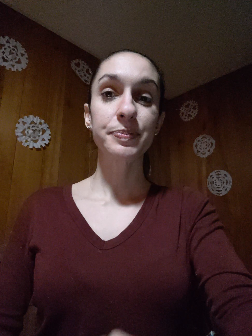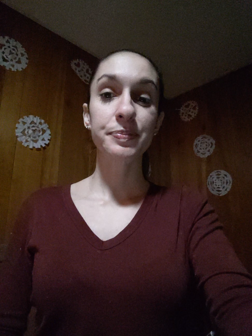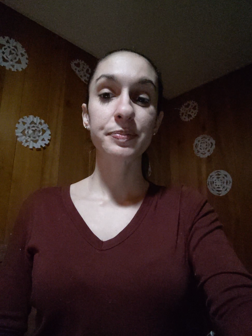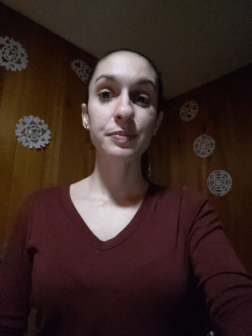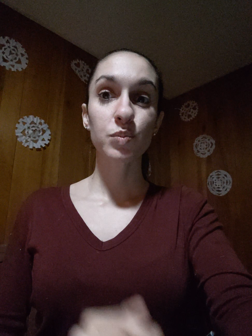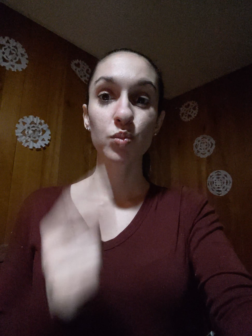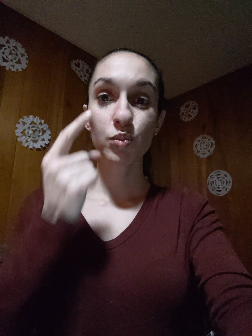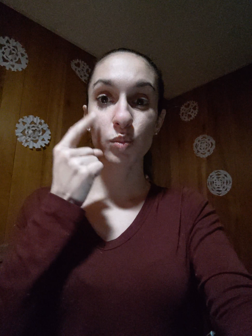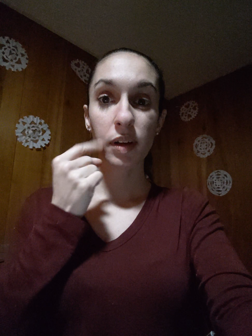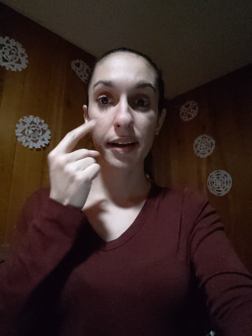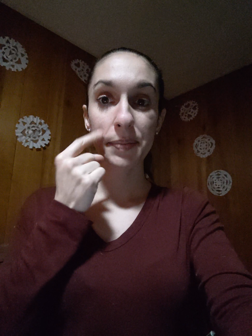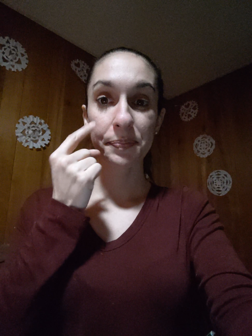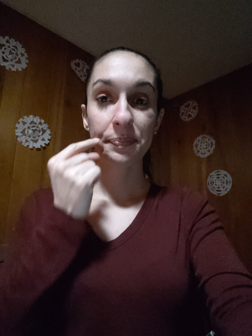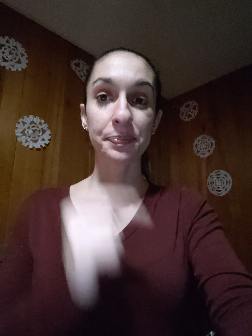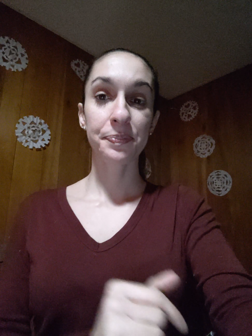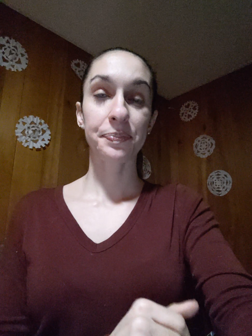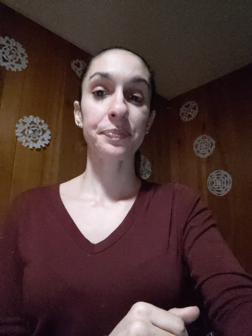cry